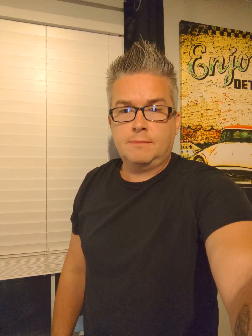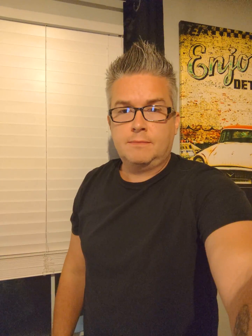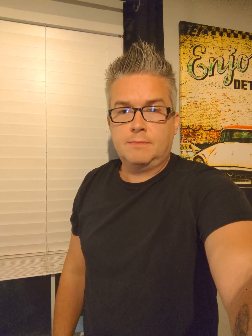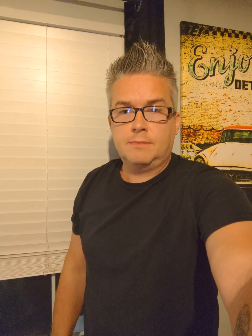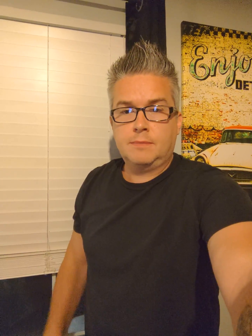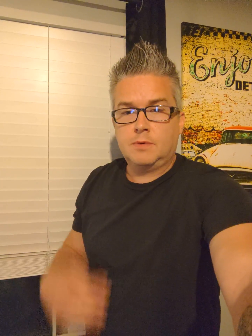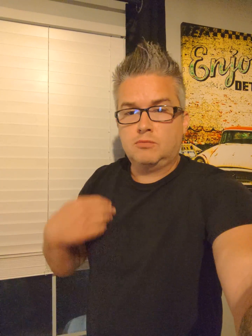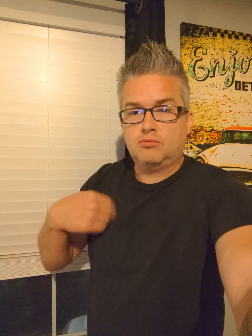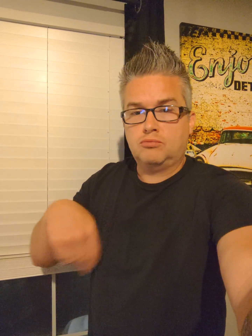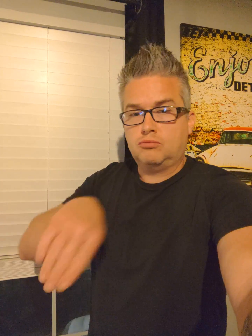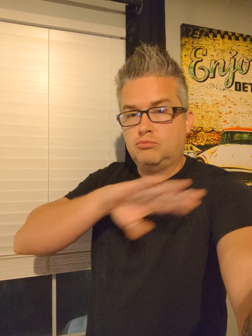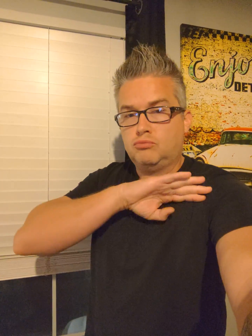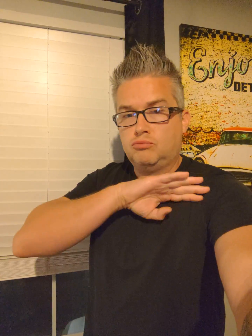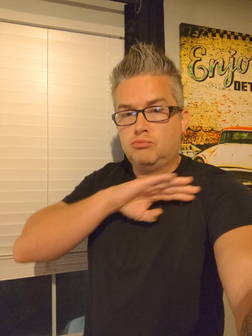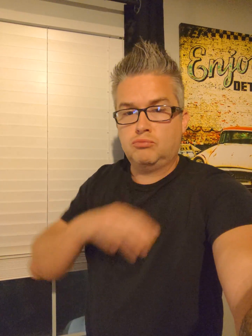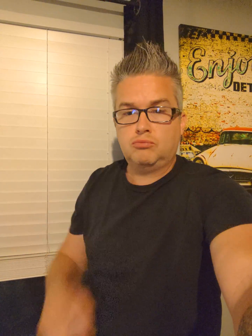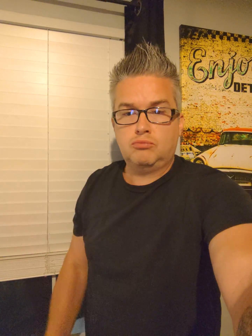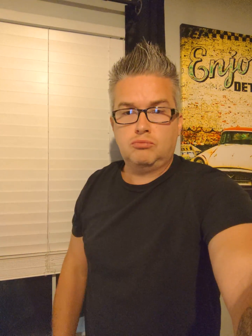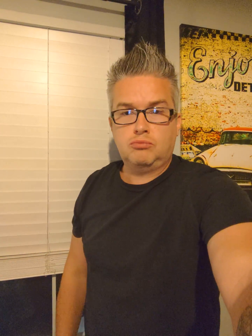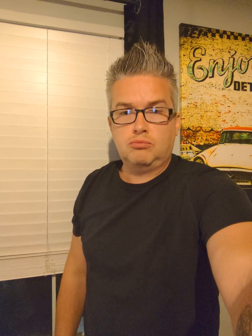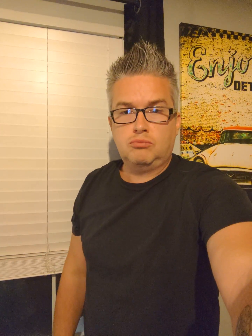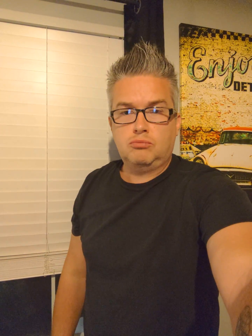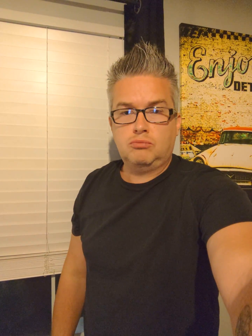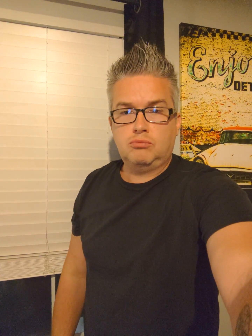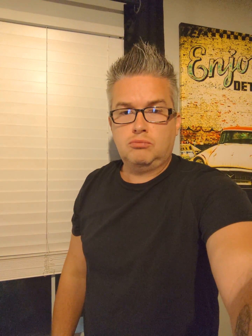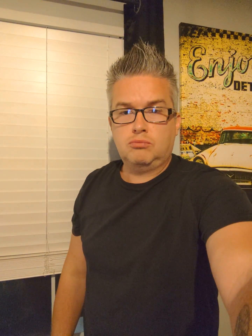scarf